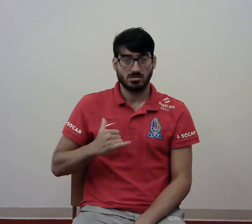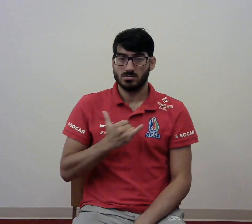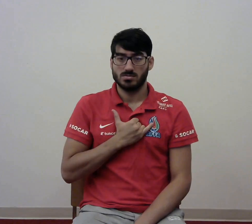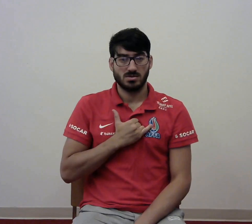mənim